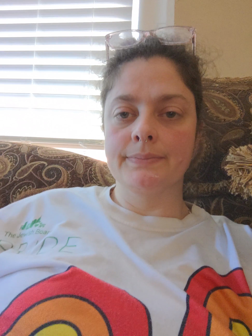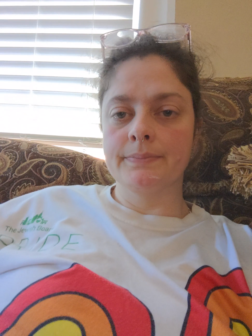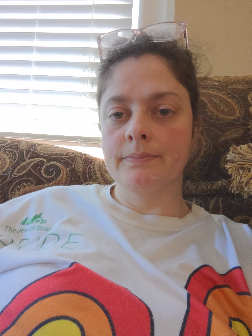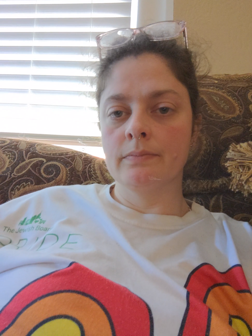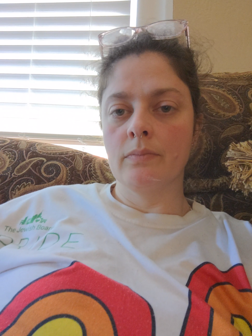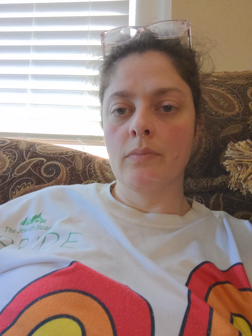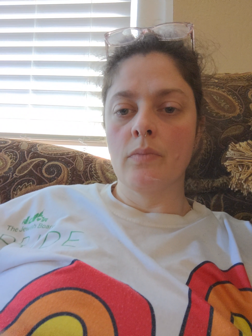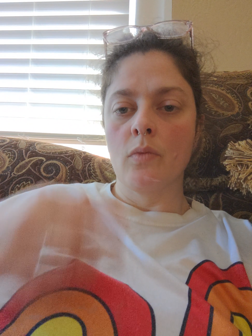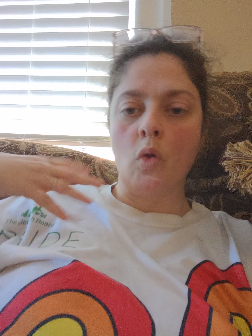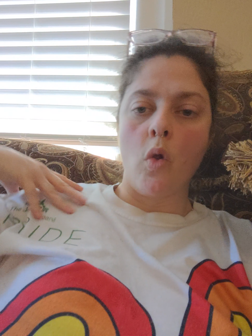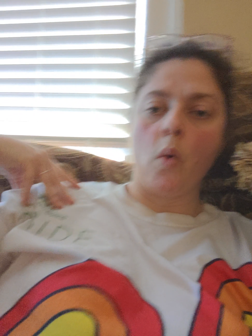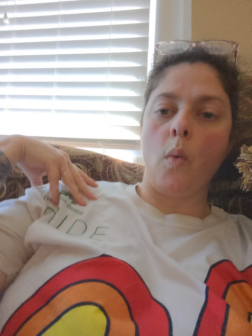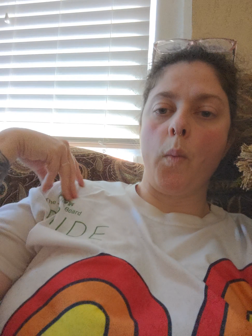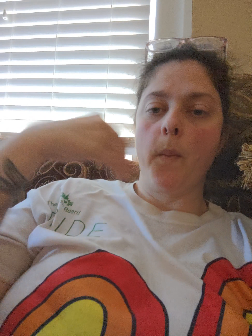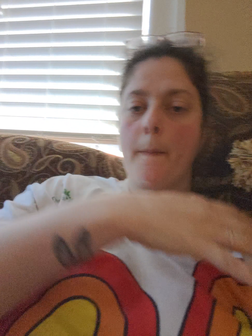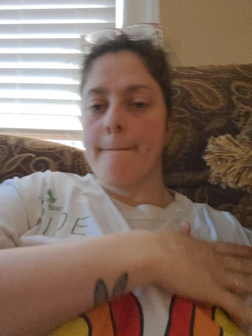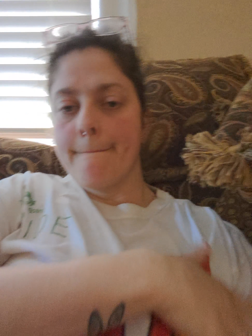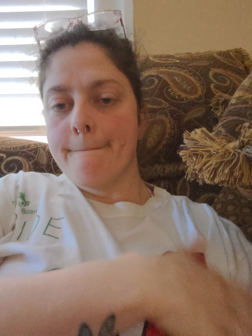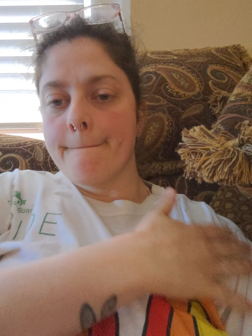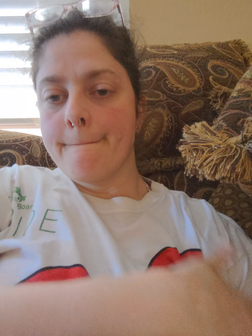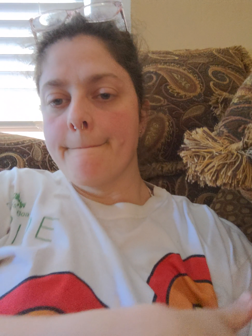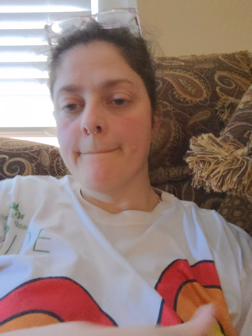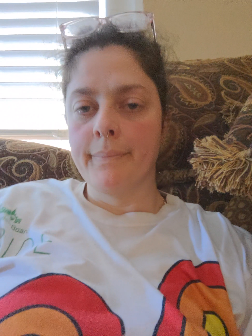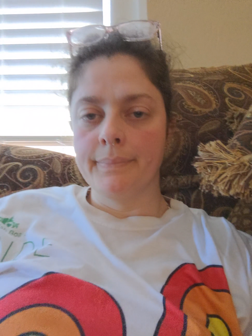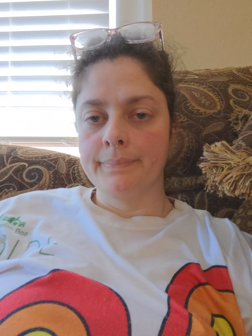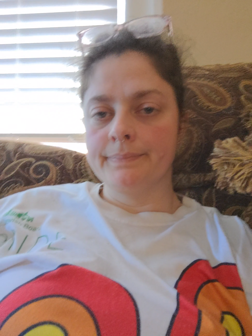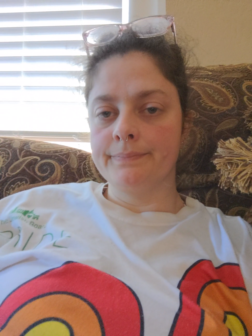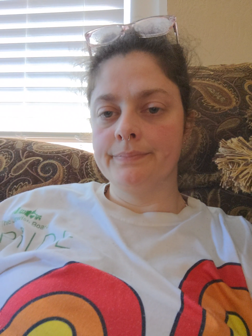arm